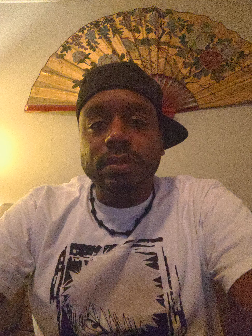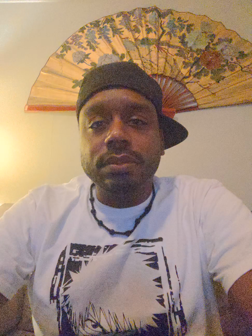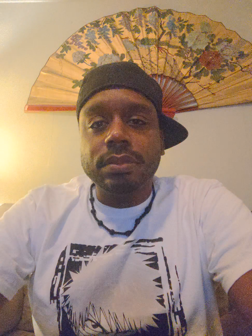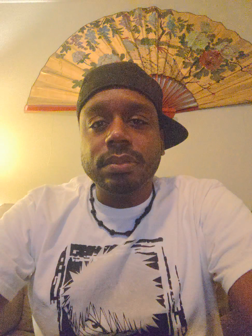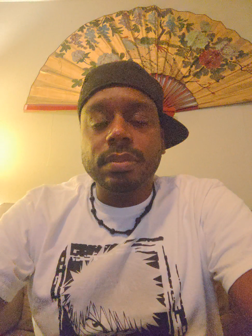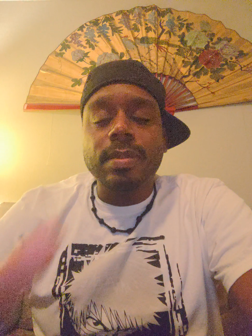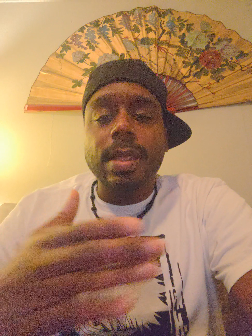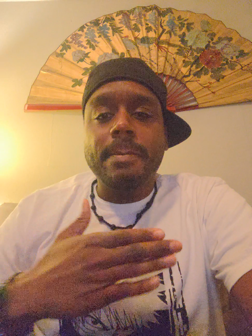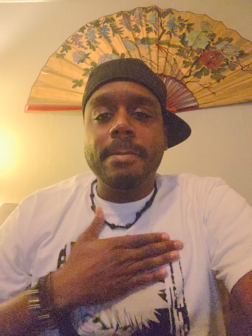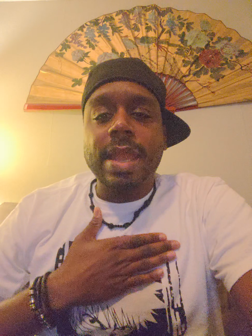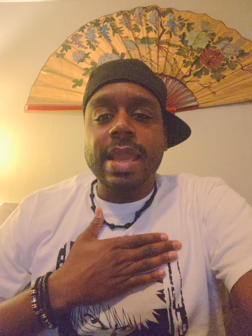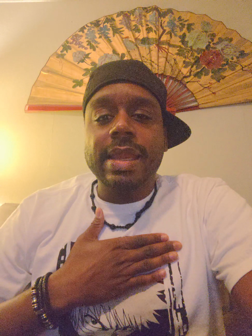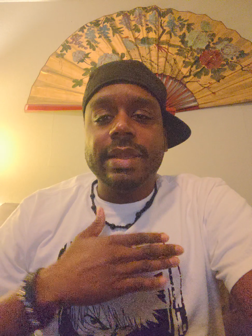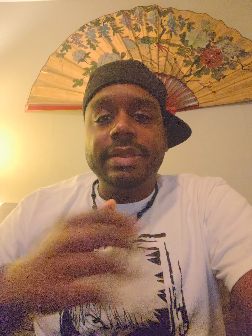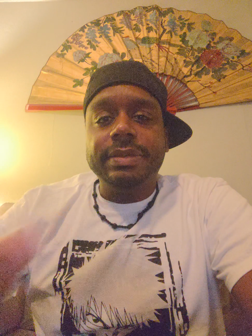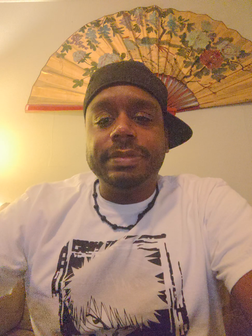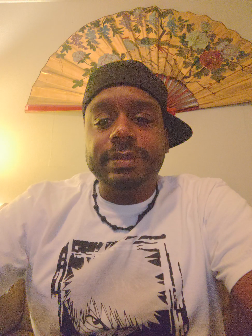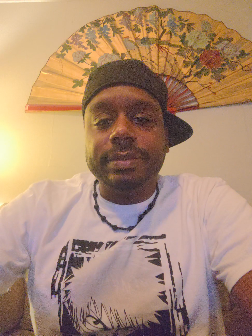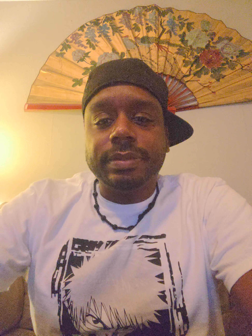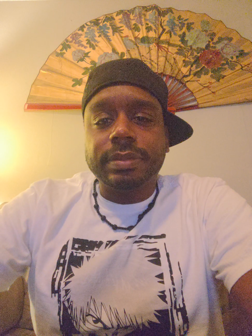my